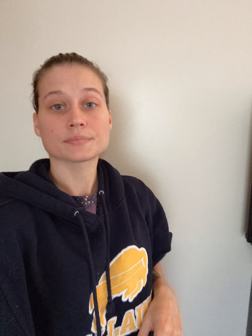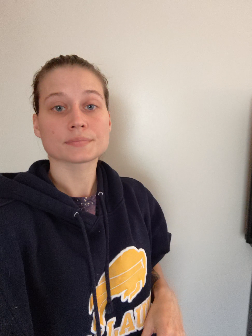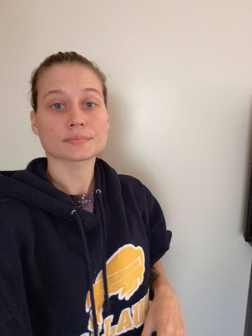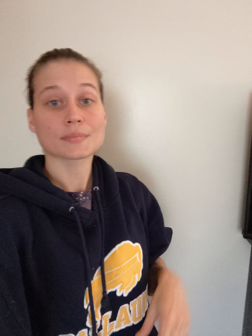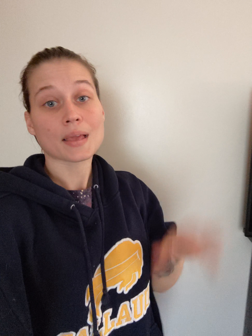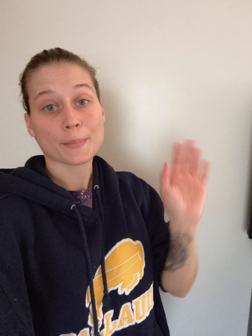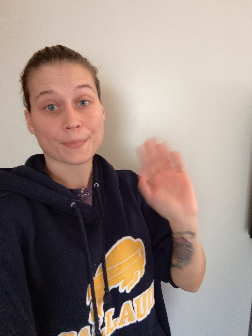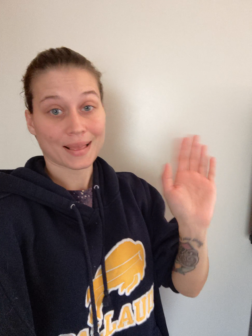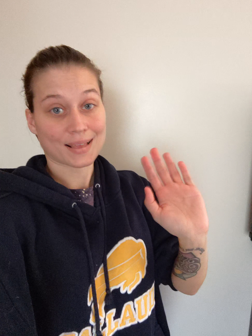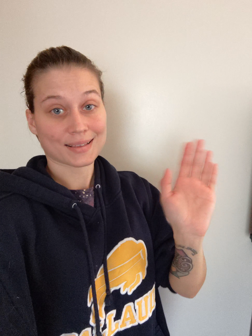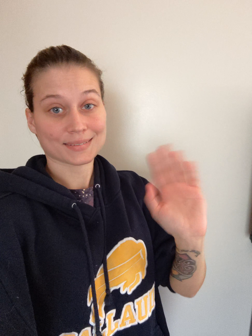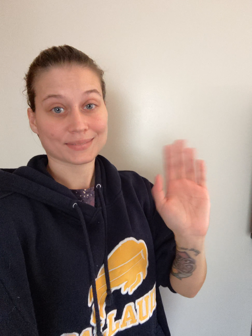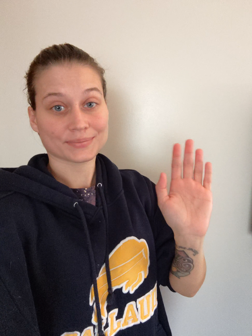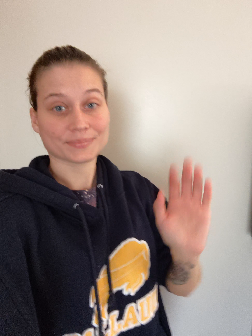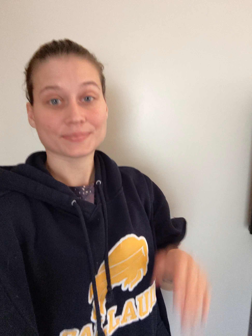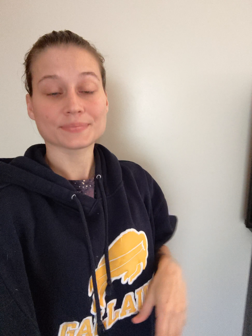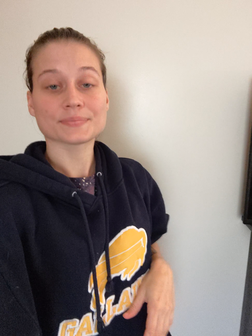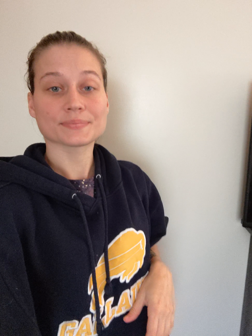bye